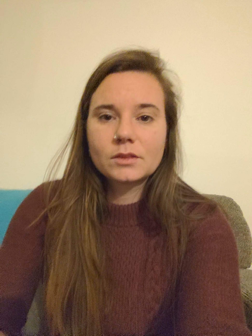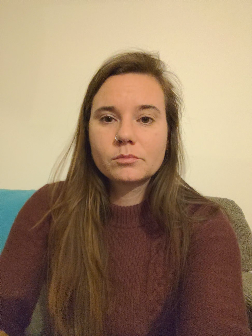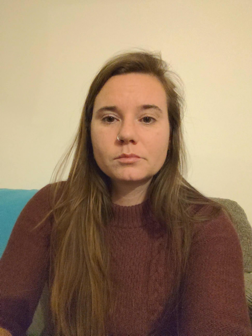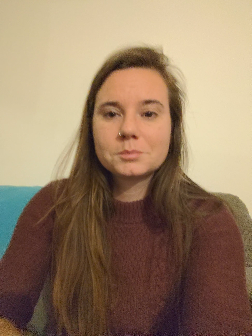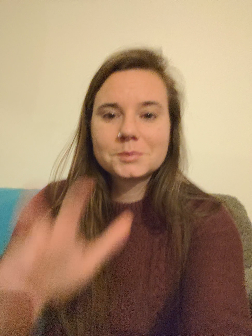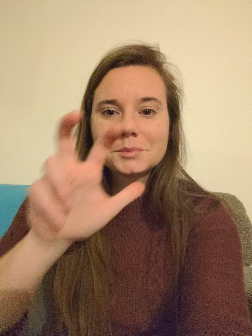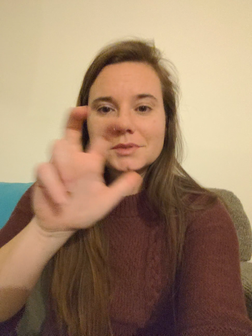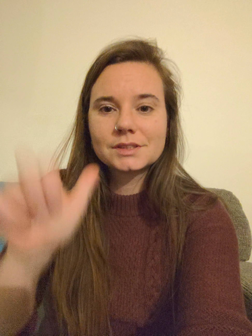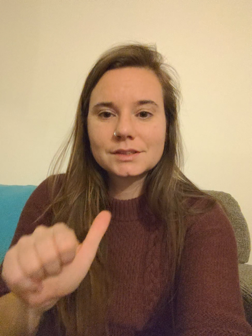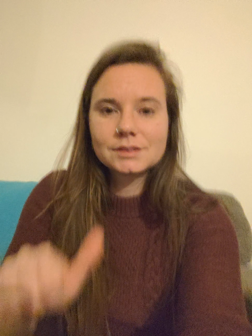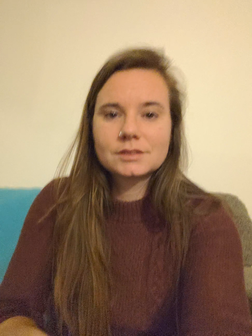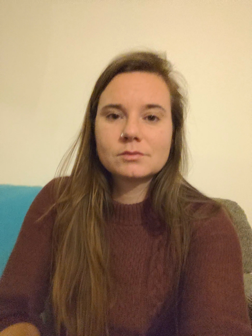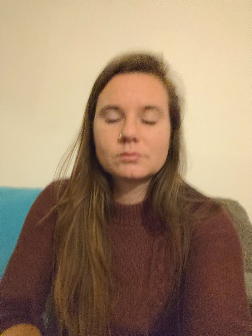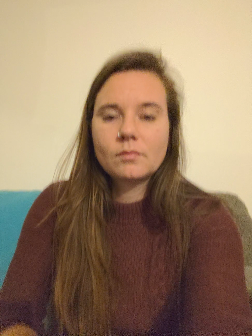pizza